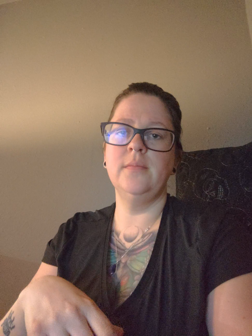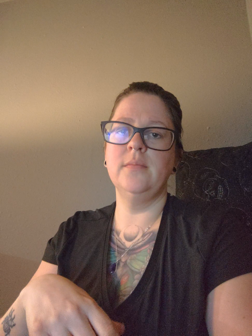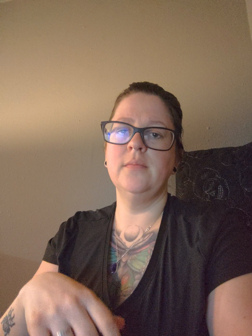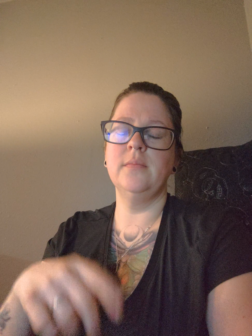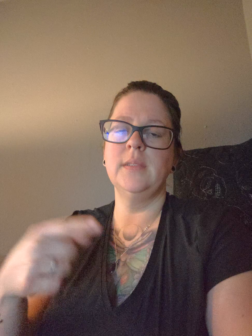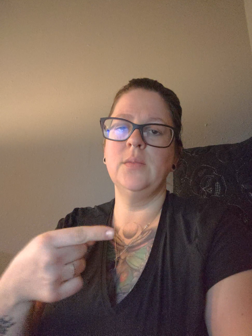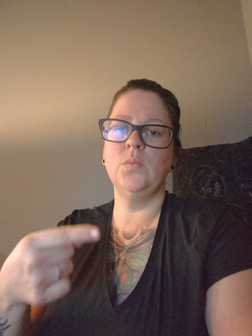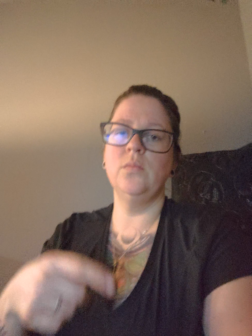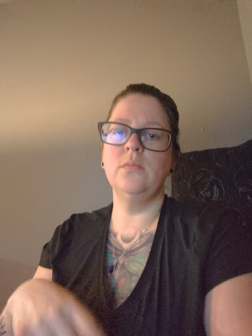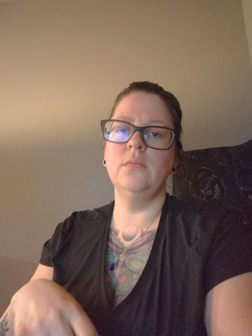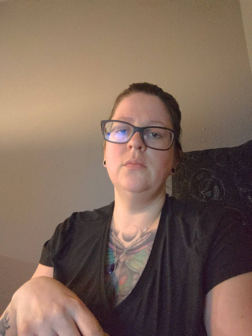owie